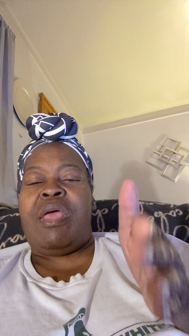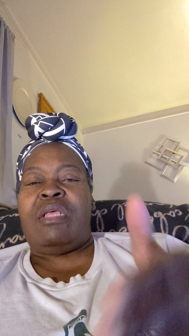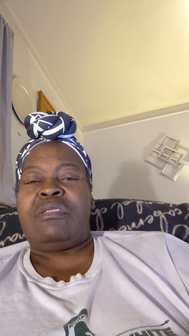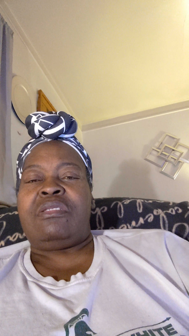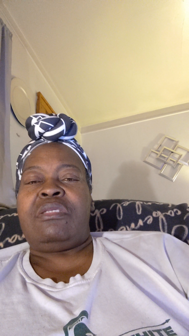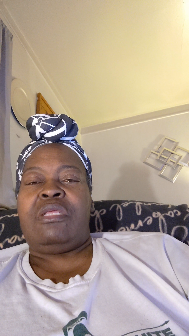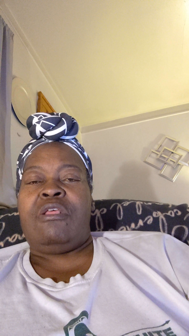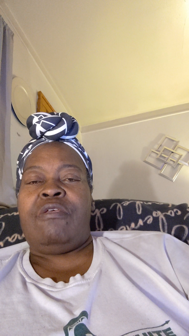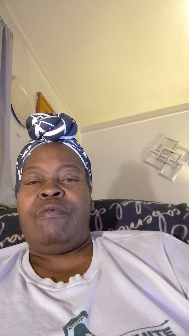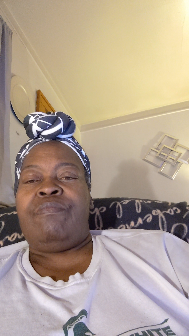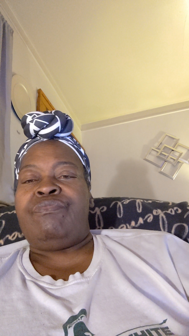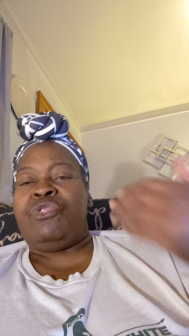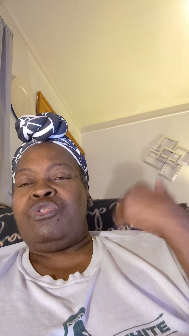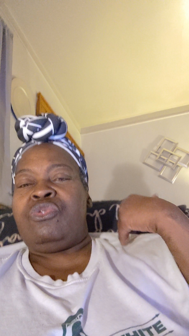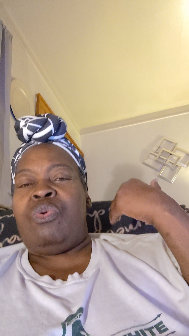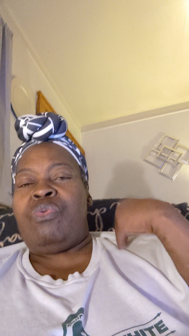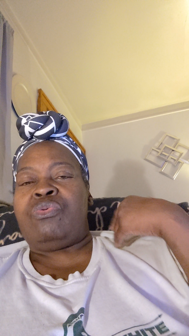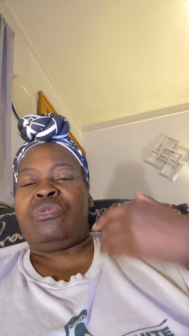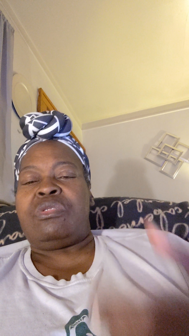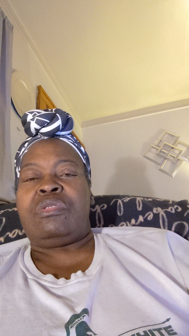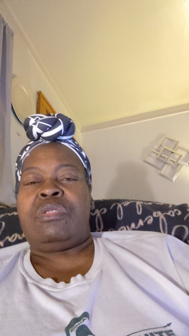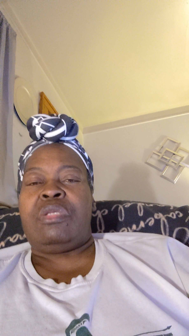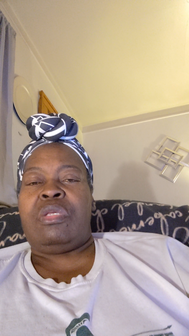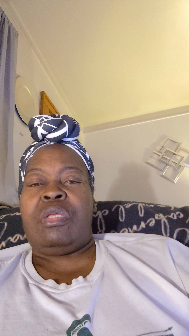shoulder